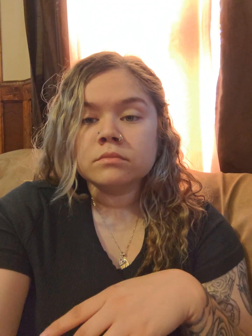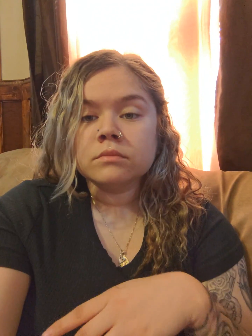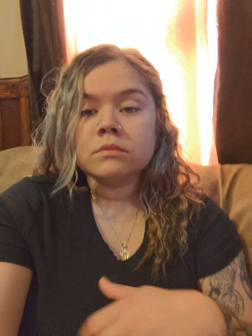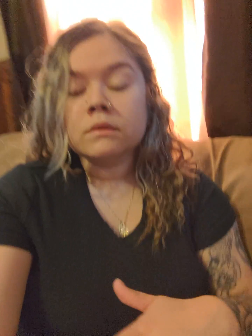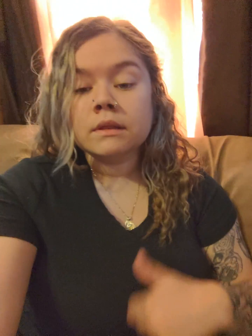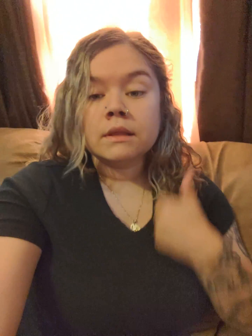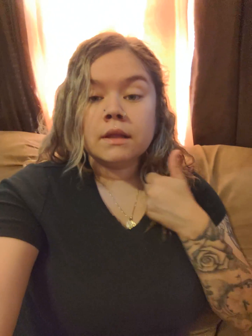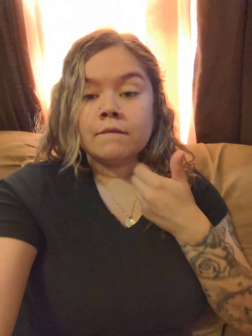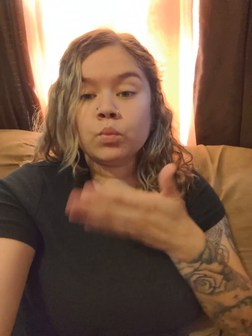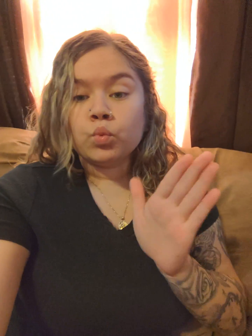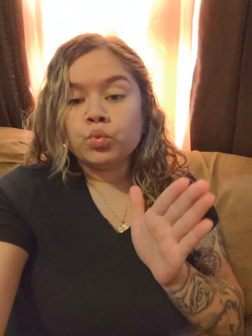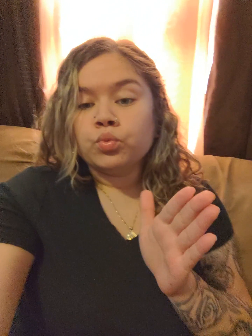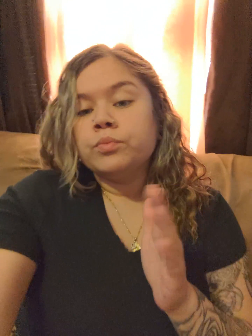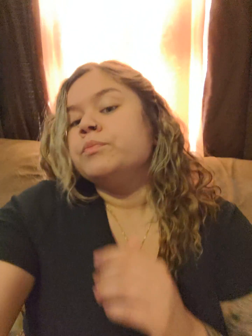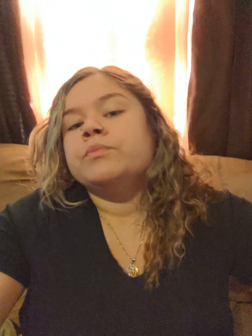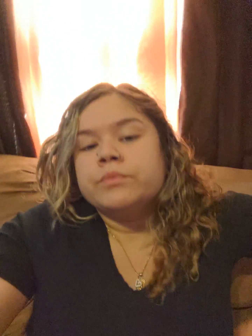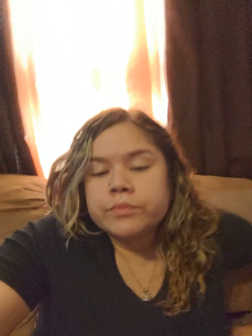living room